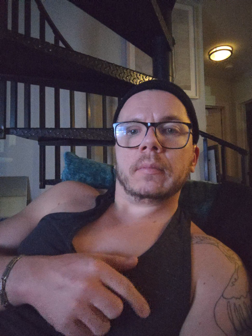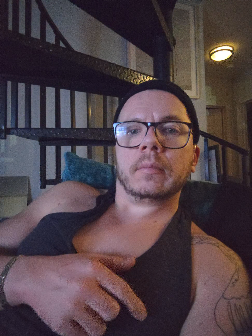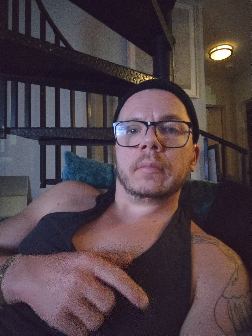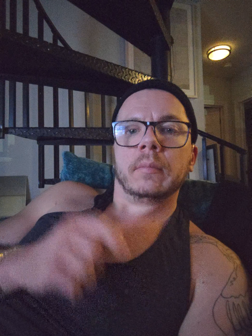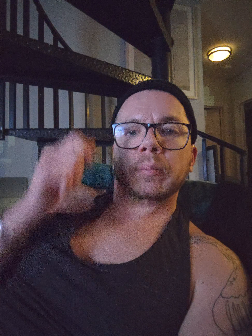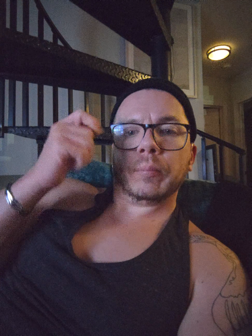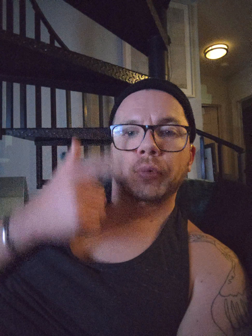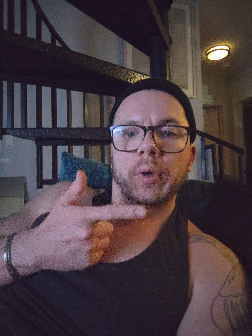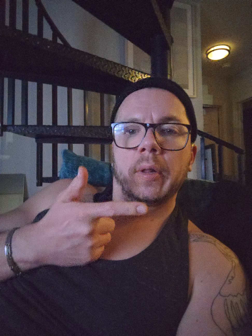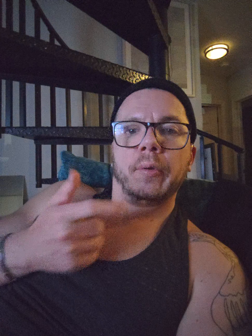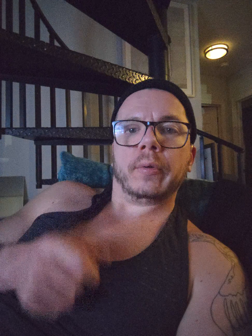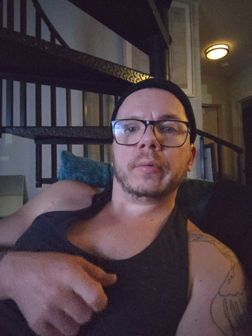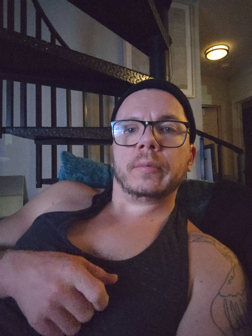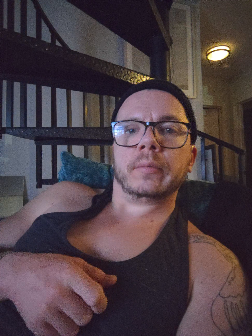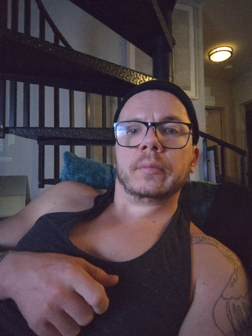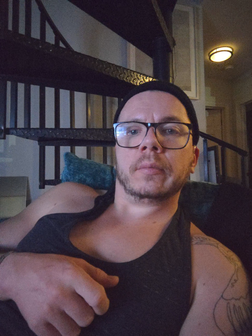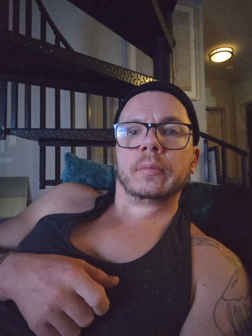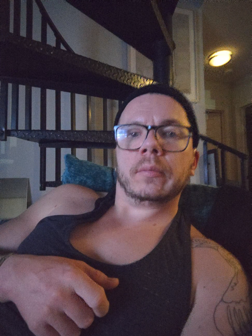brother